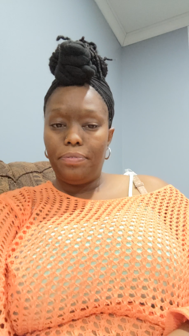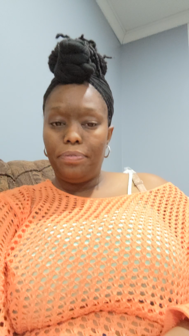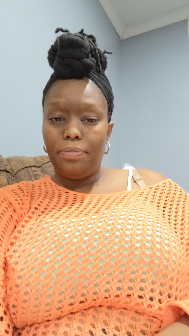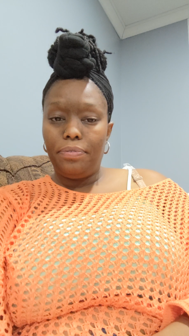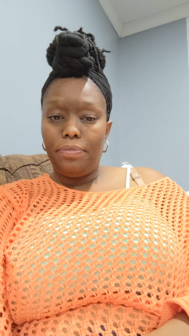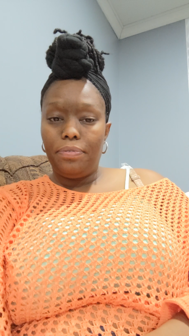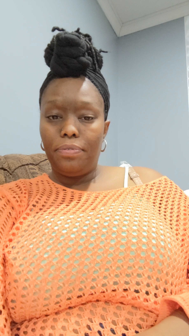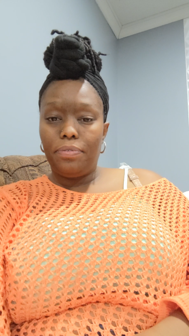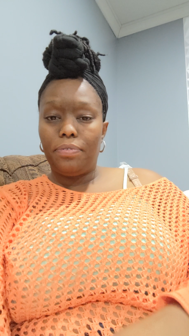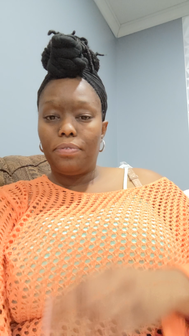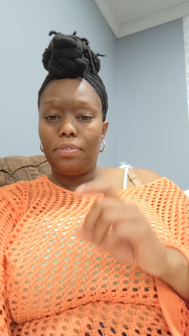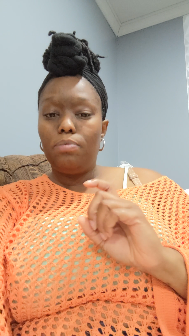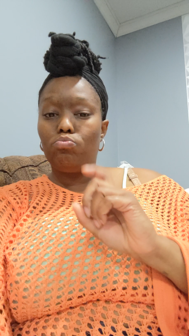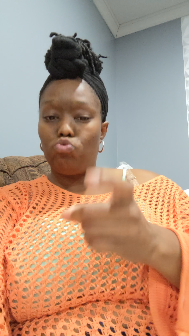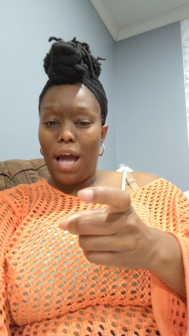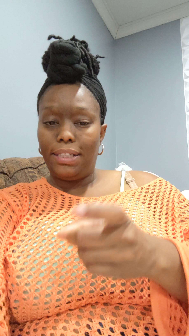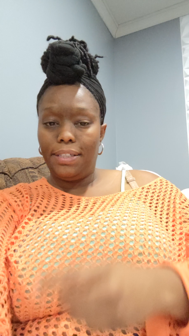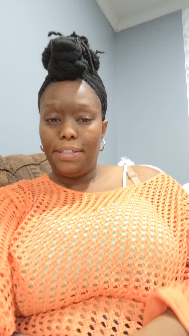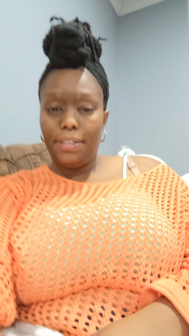present